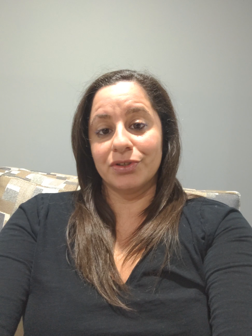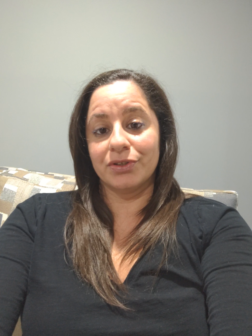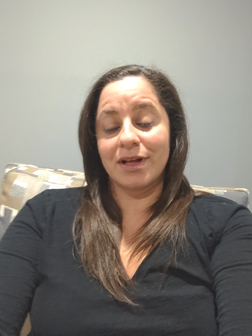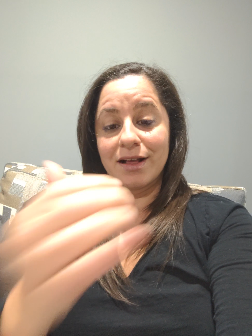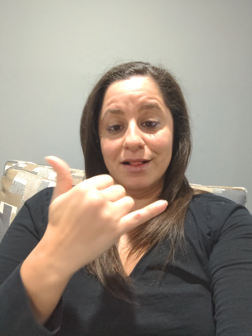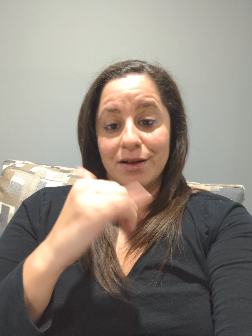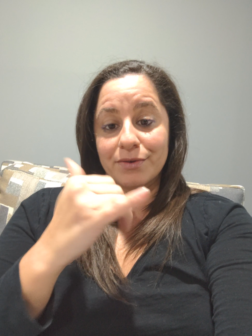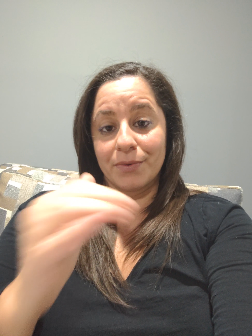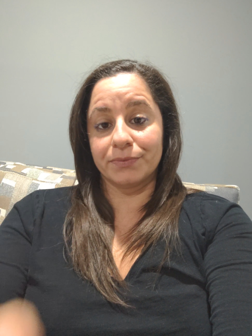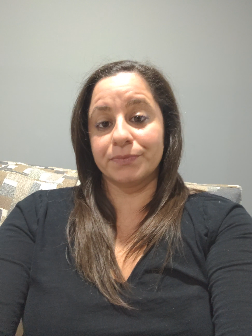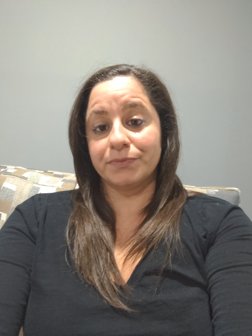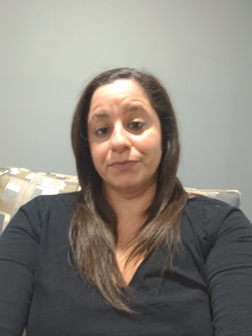yellow